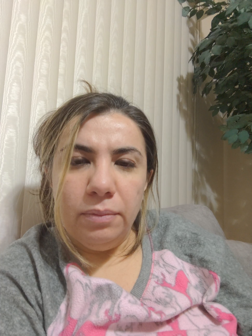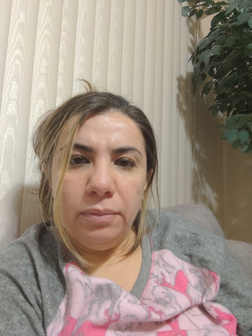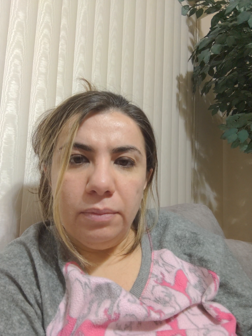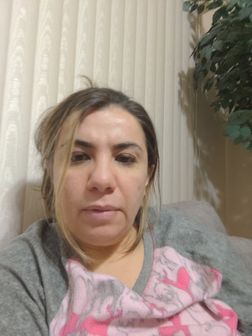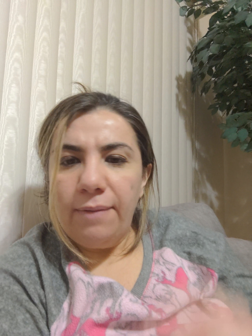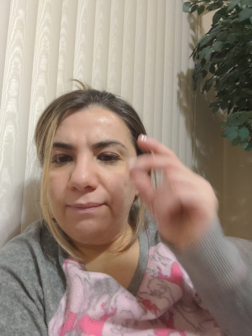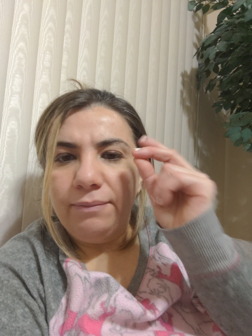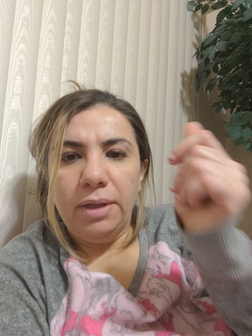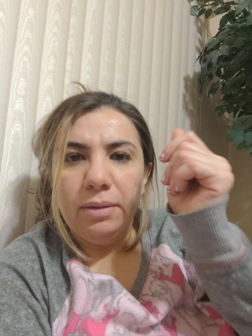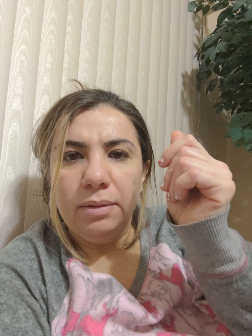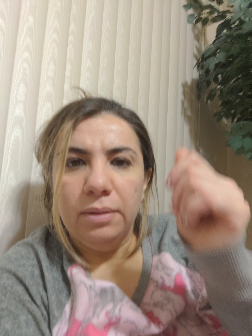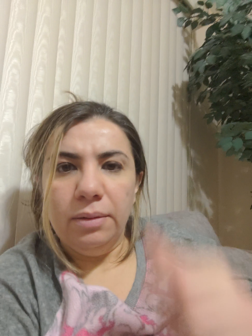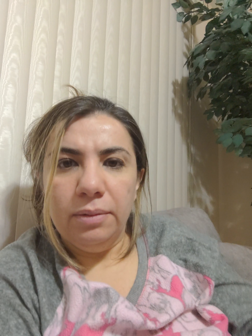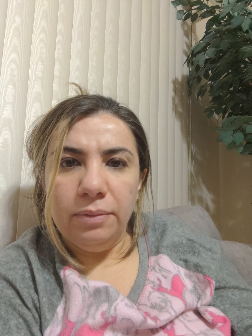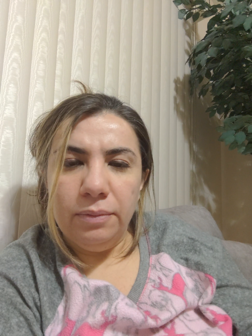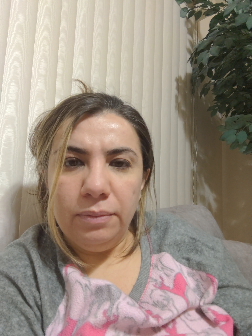fast